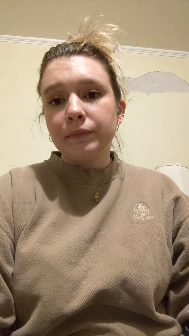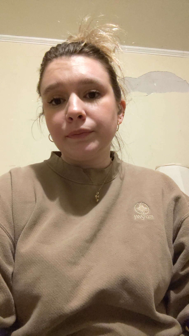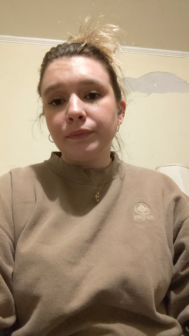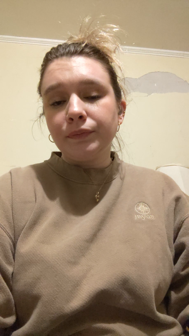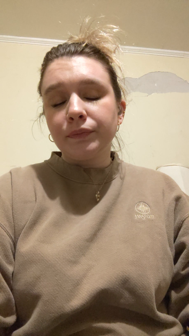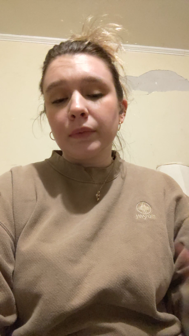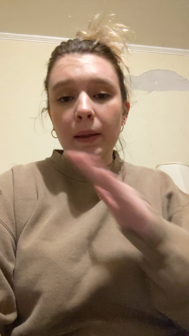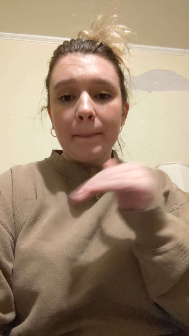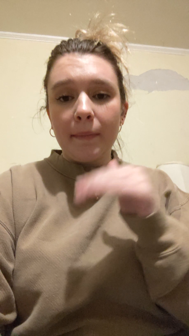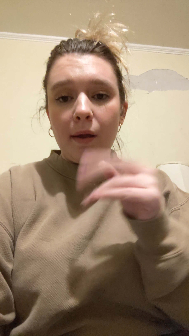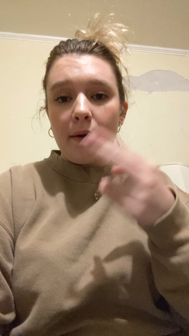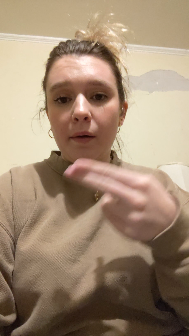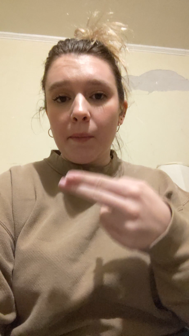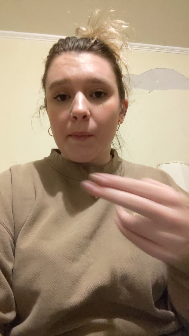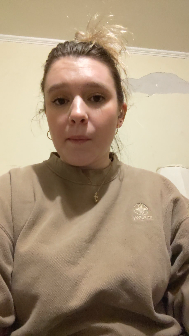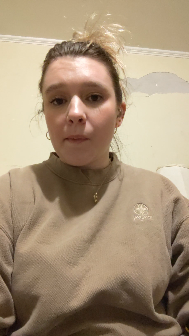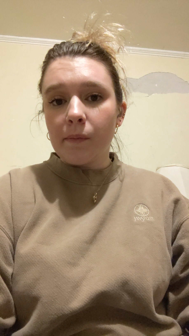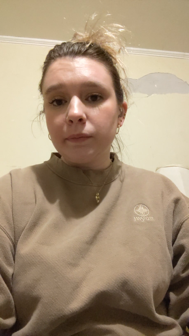pet's name